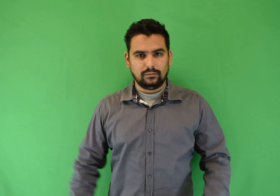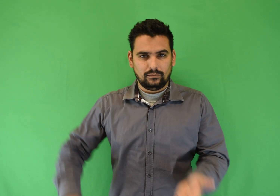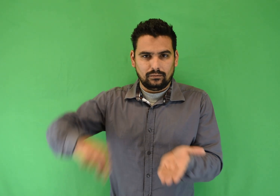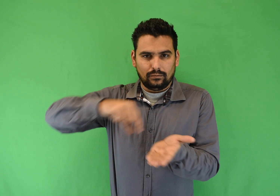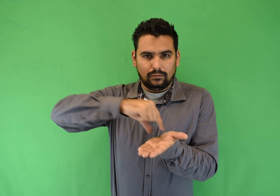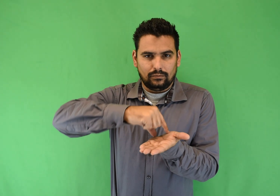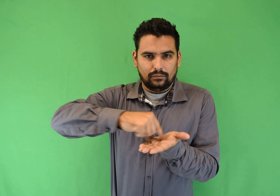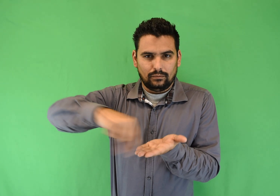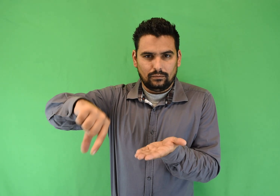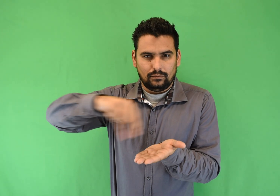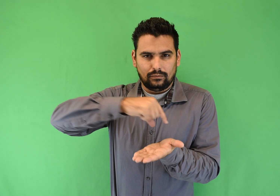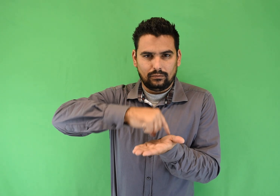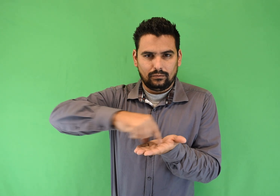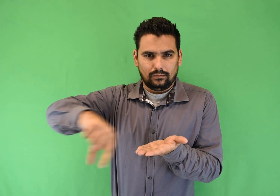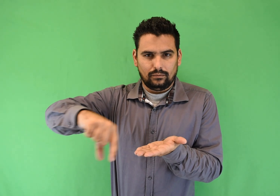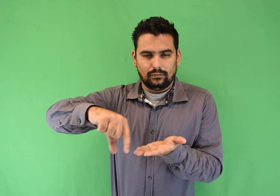comprar